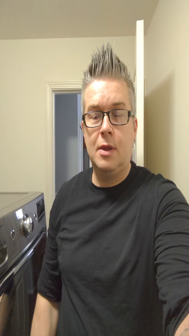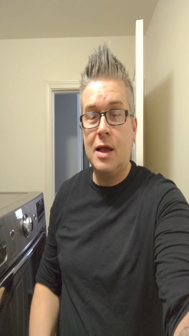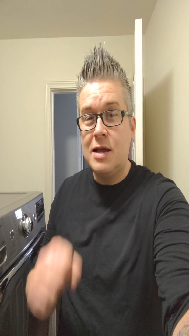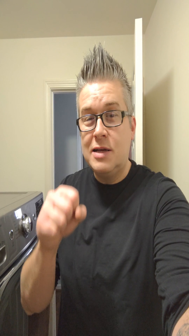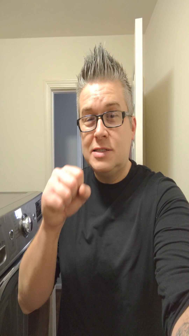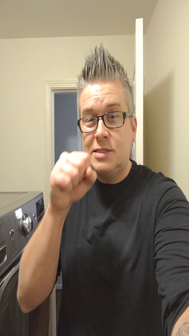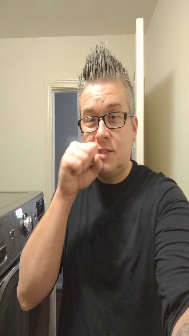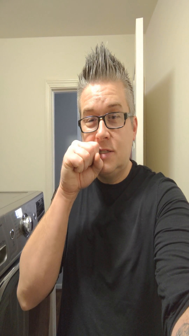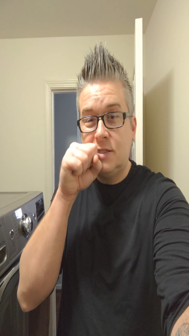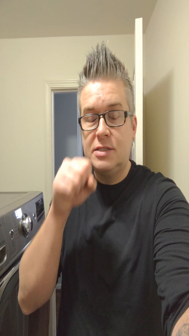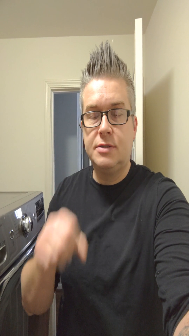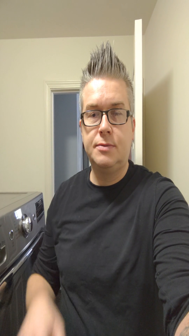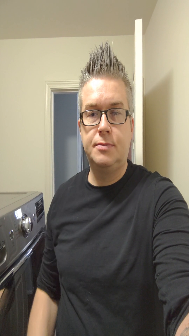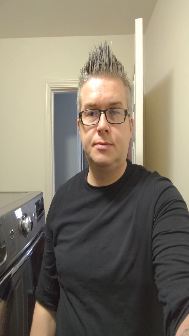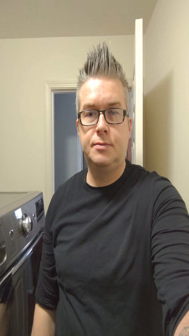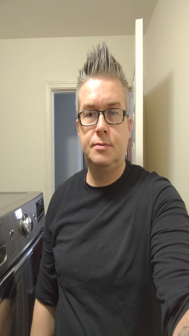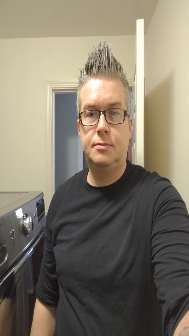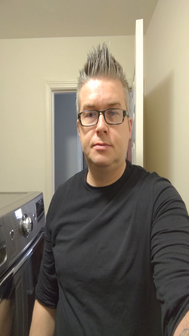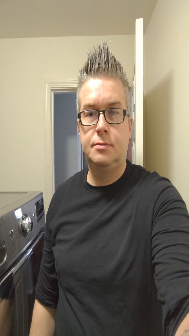carrot